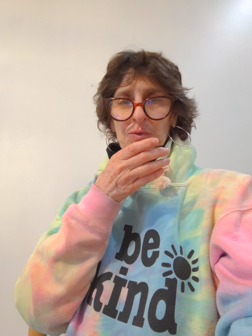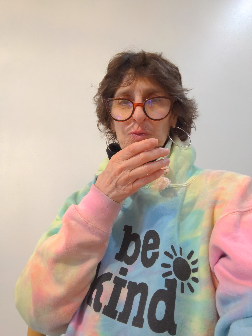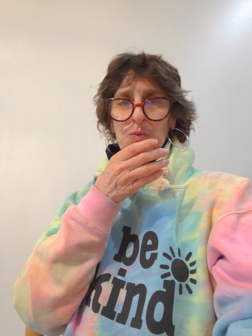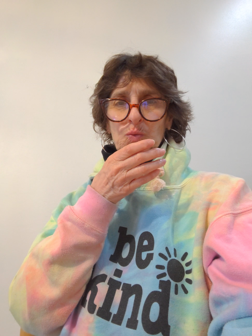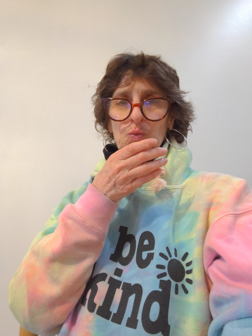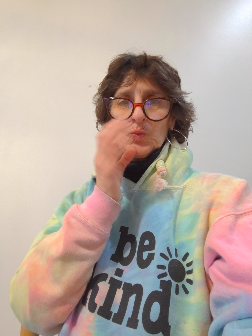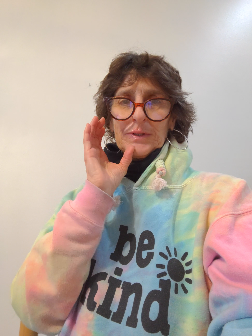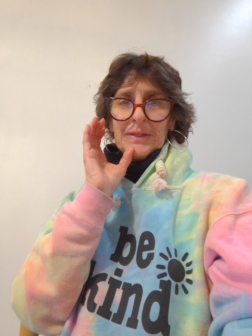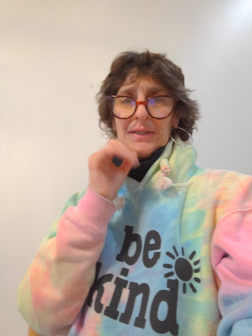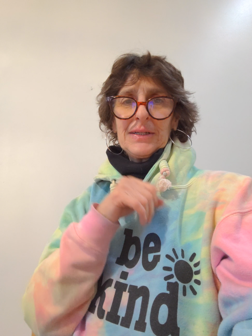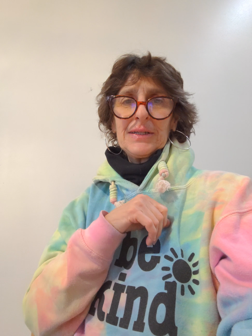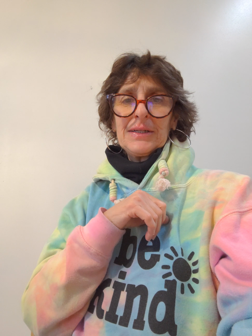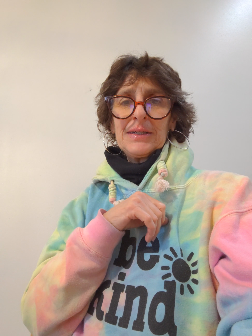drink